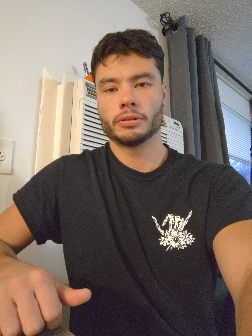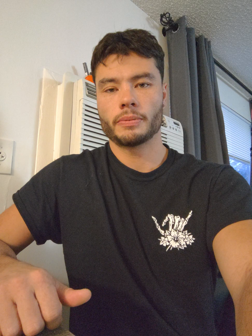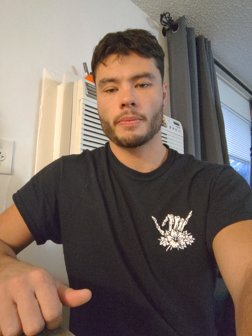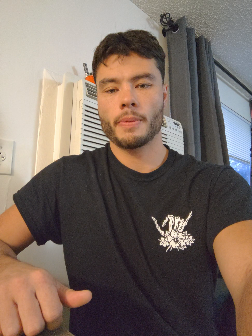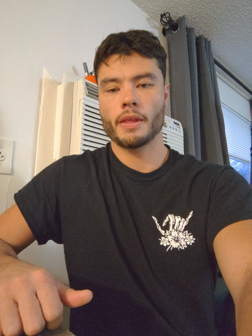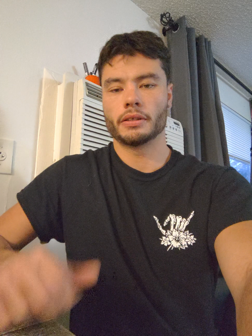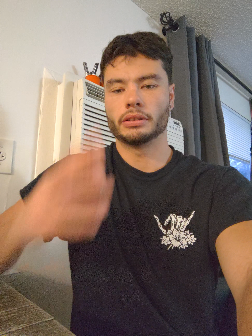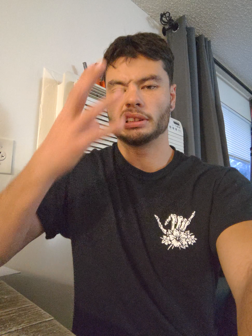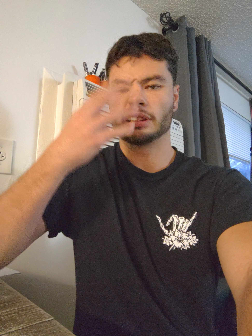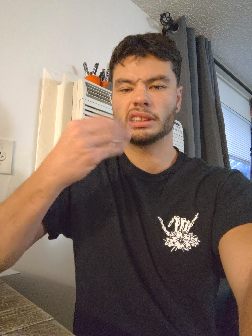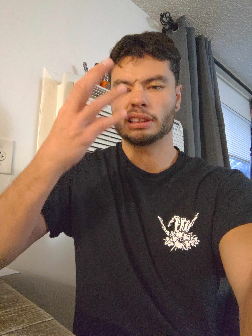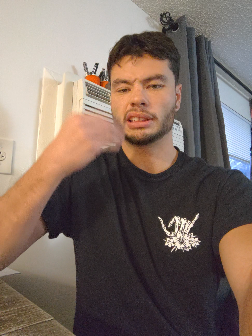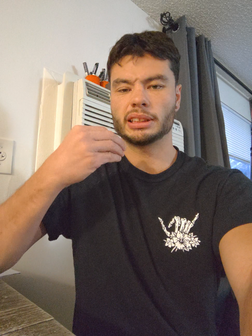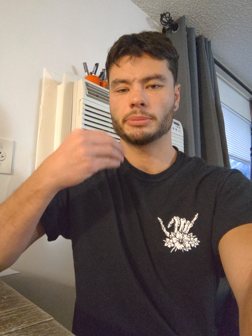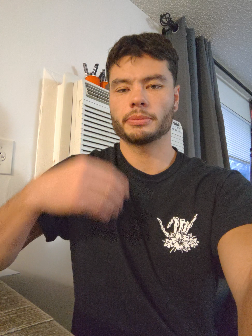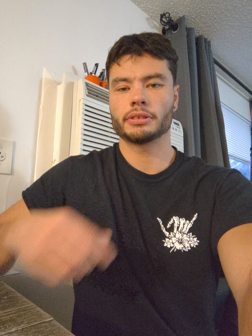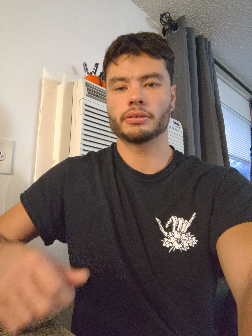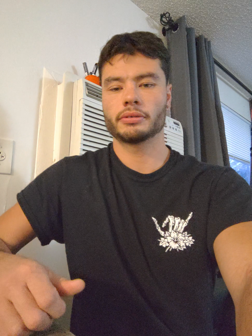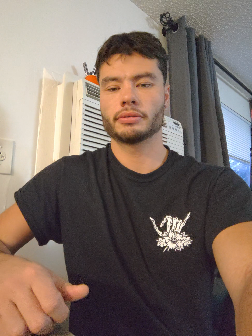sleepy